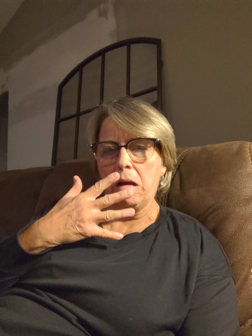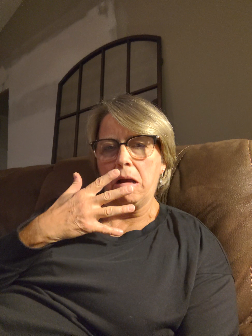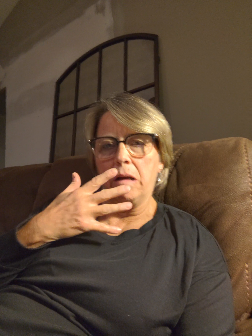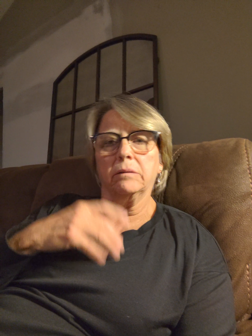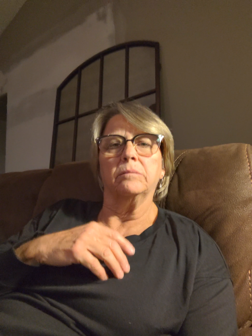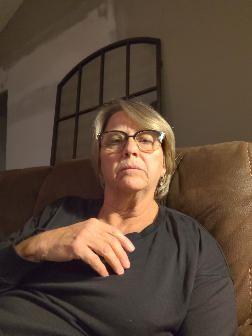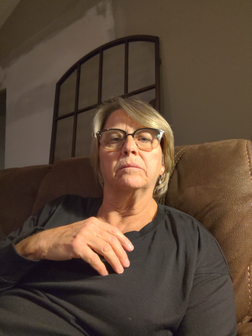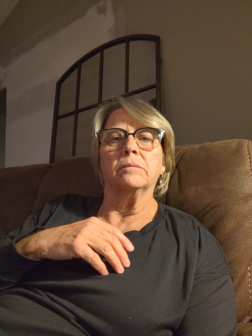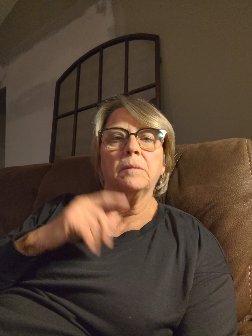sad